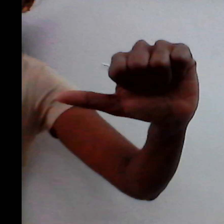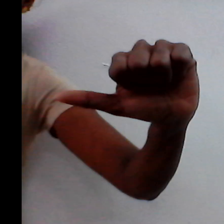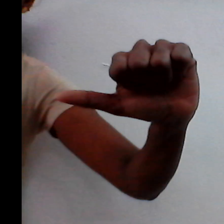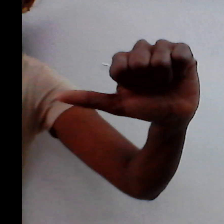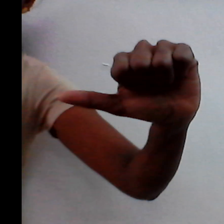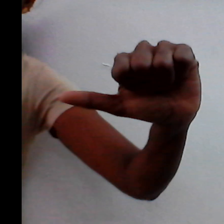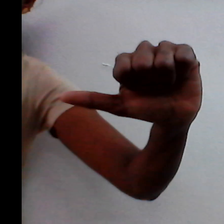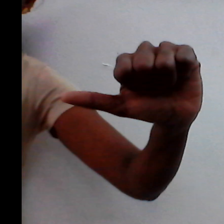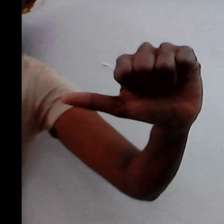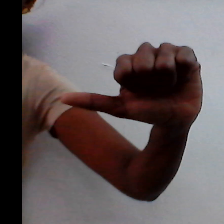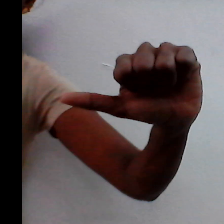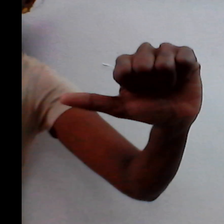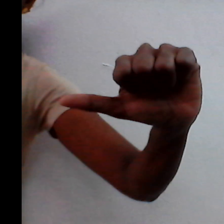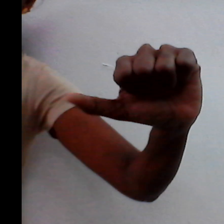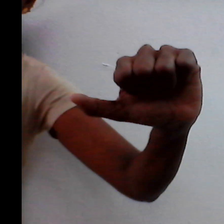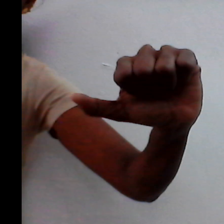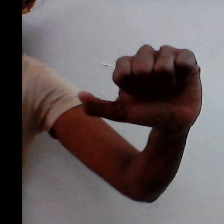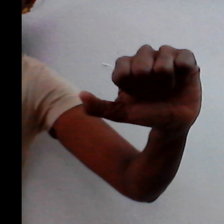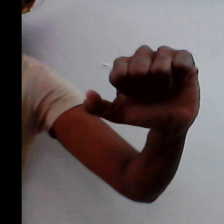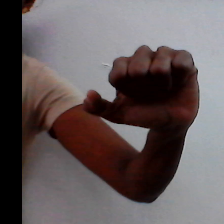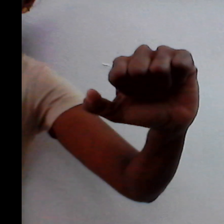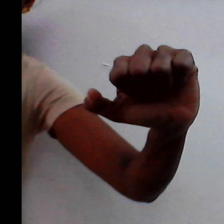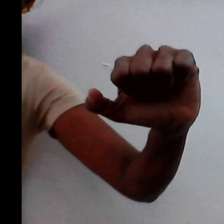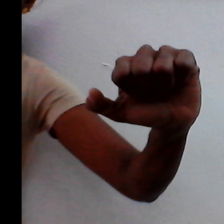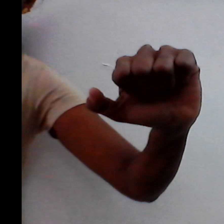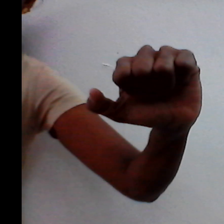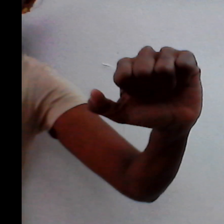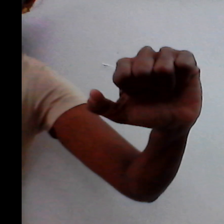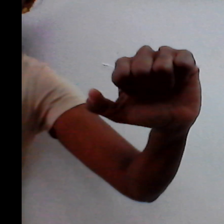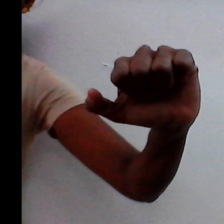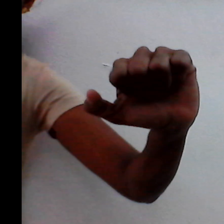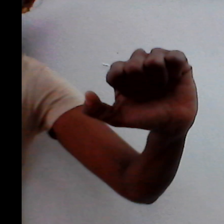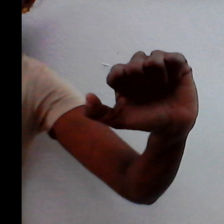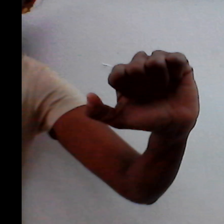ഏ